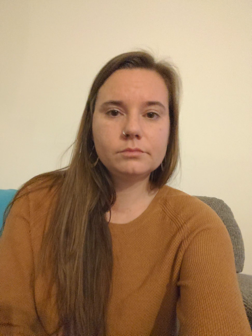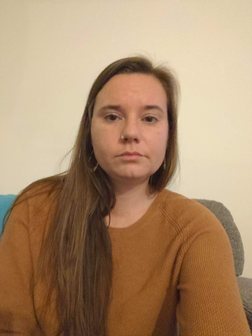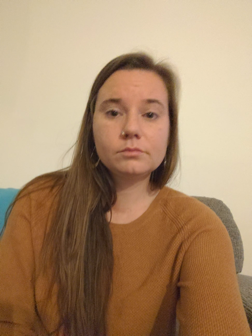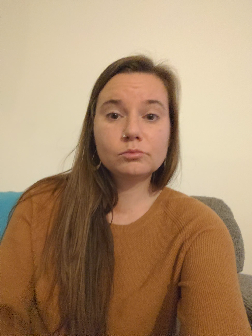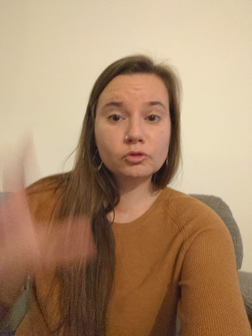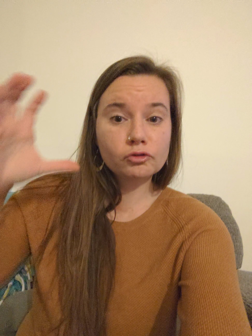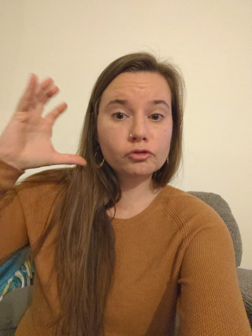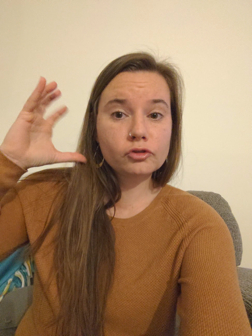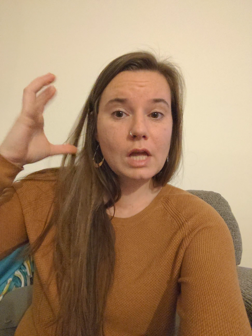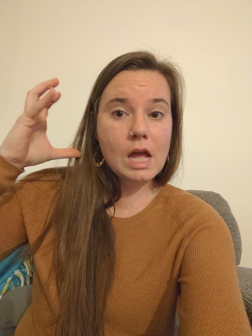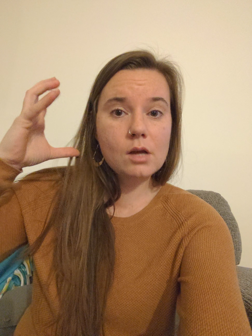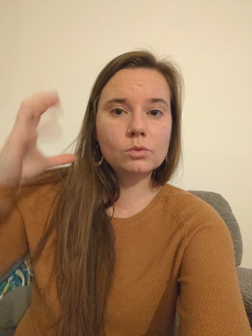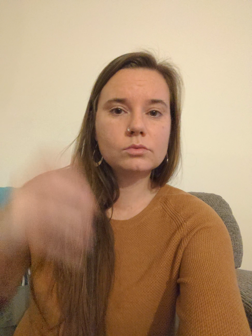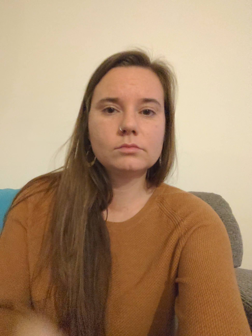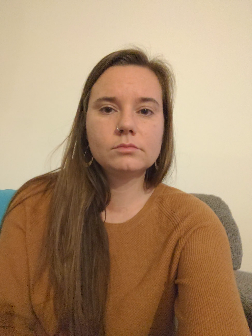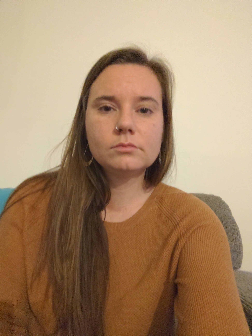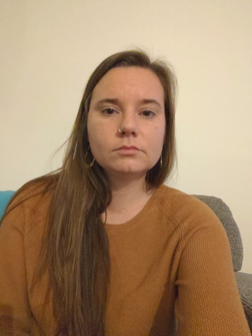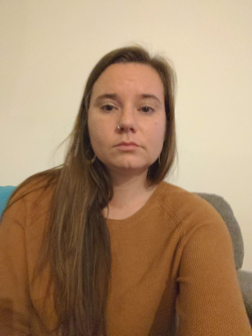radio